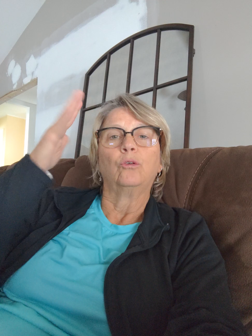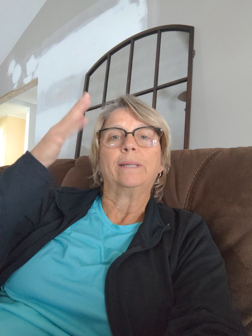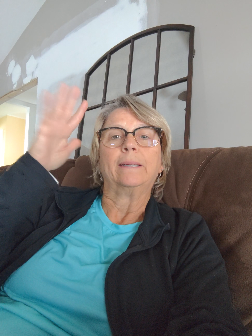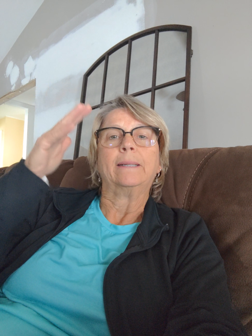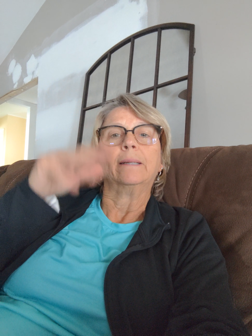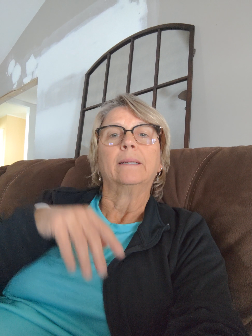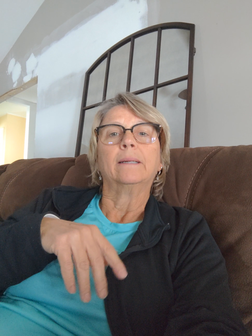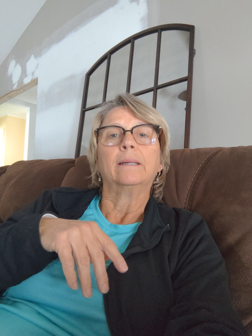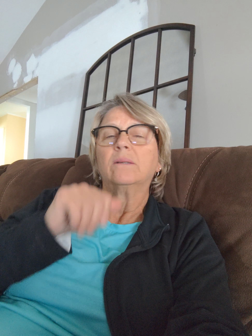tree